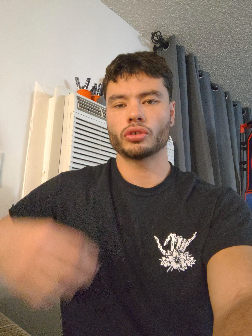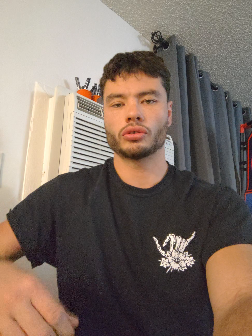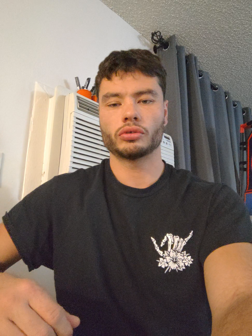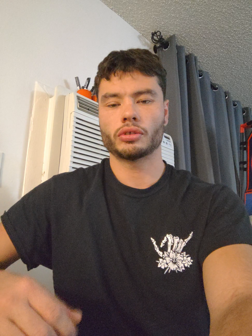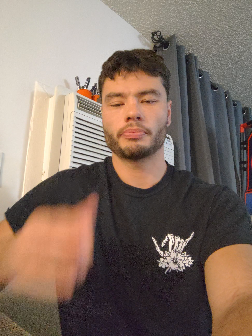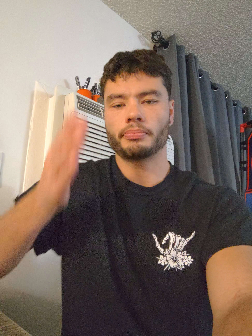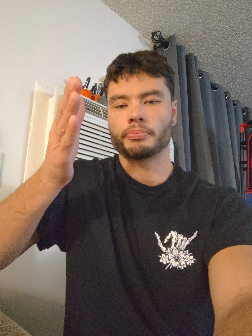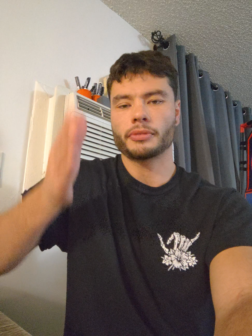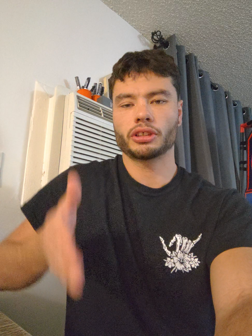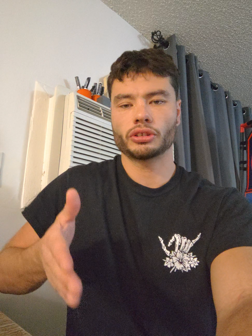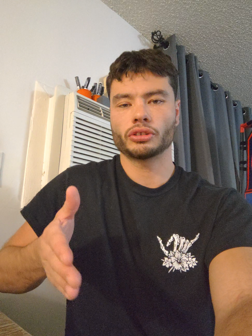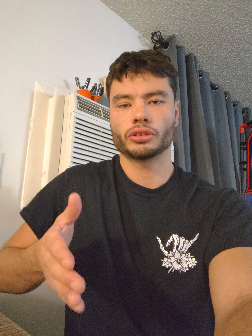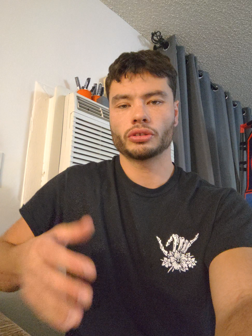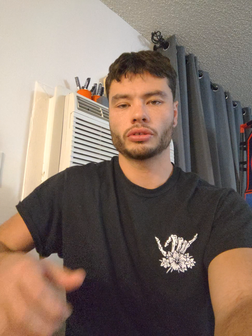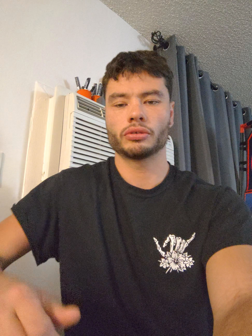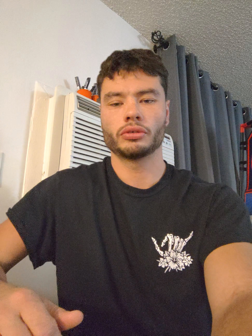person